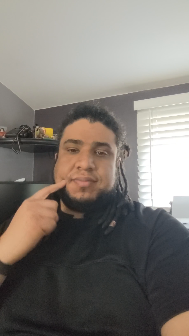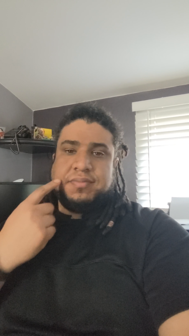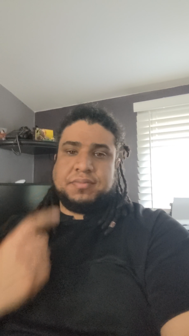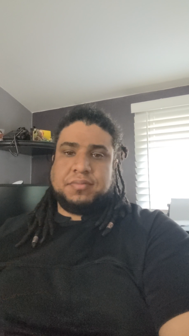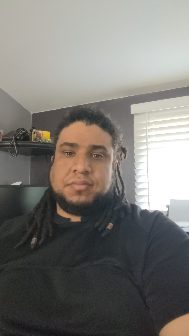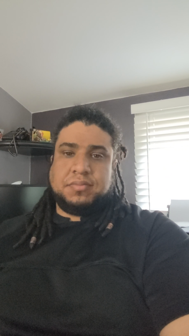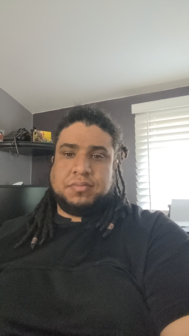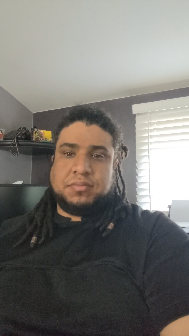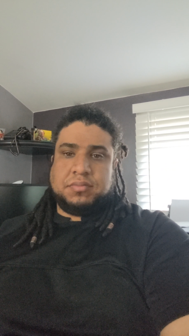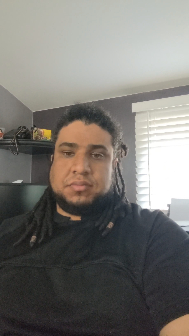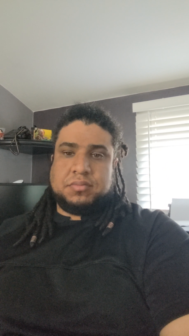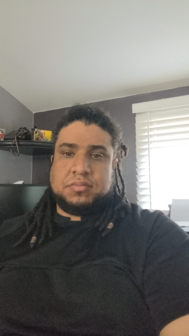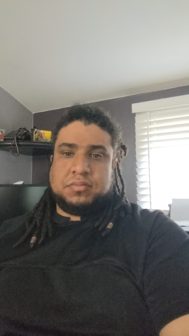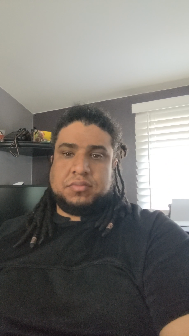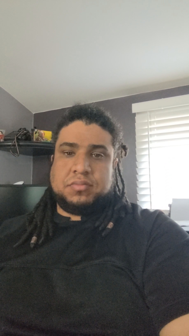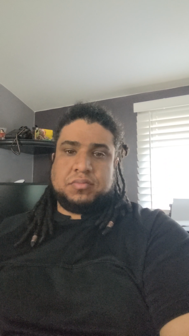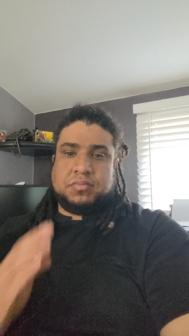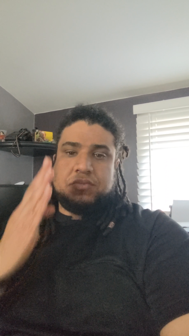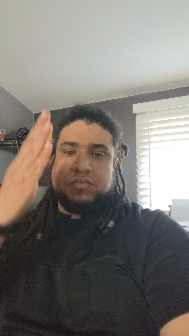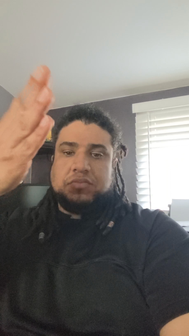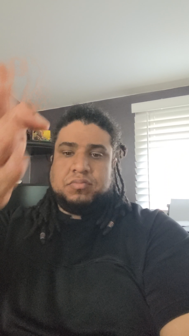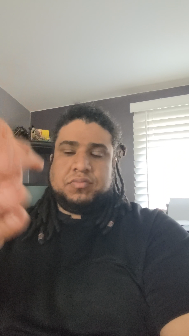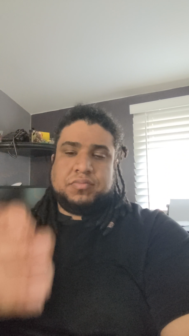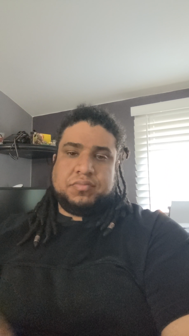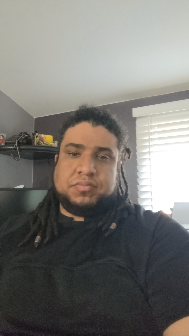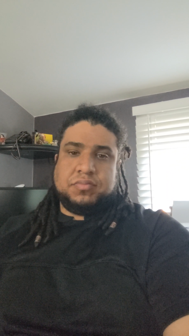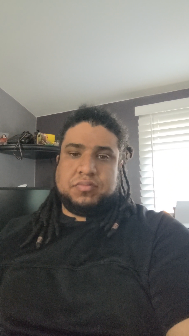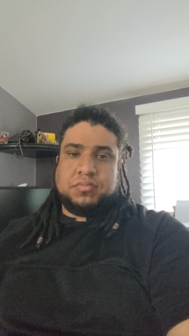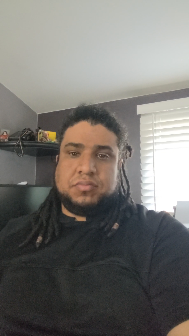over